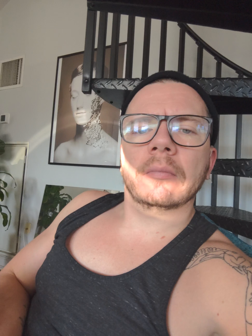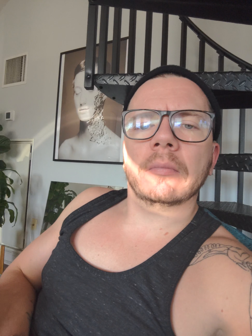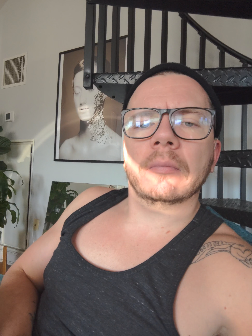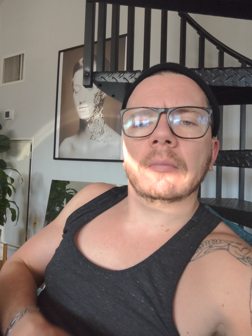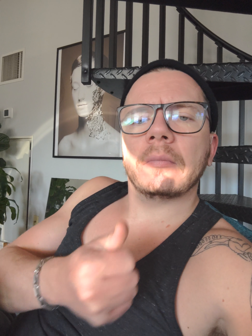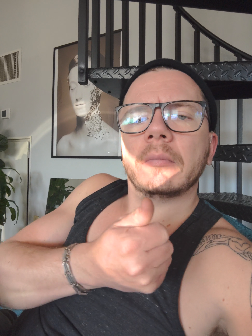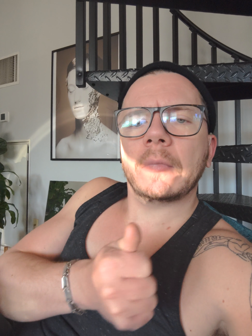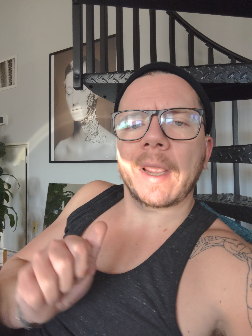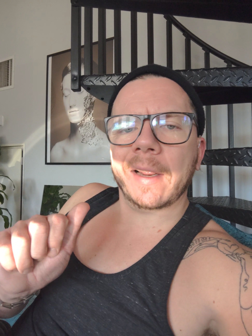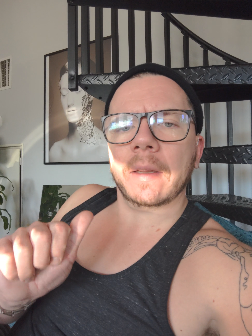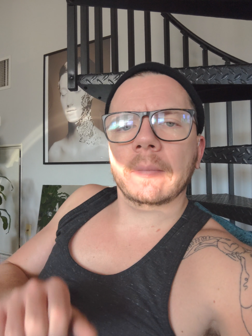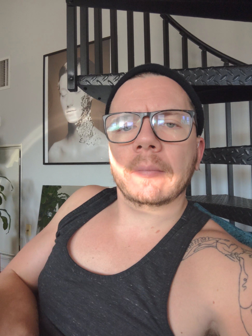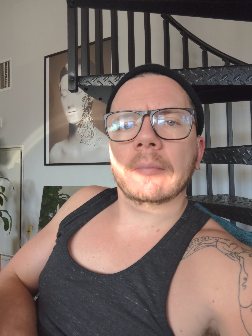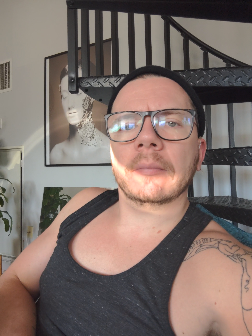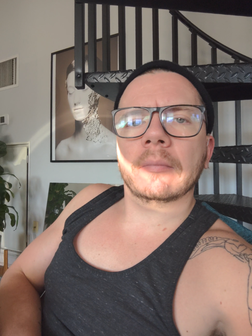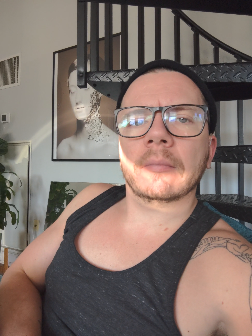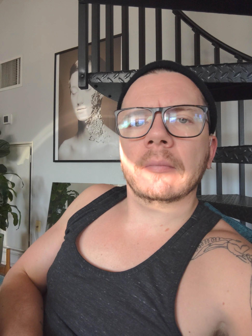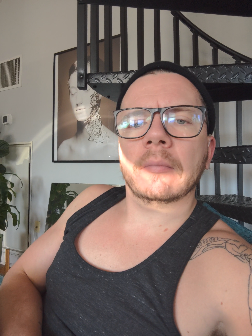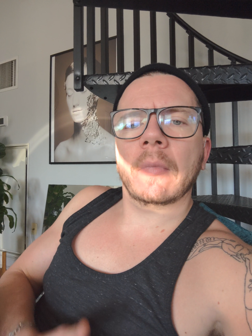any